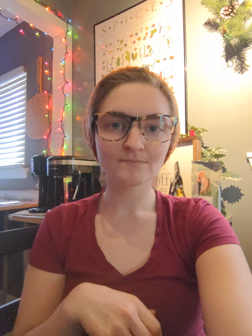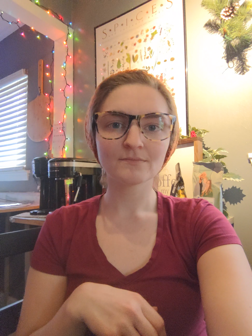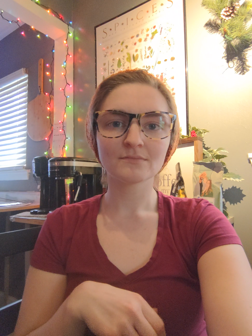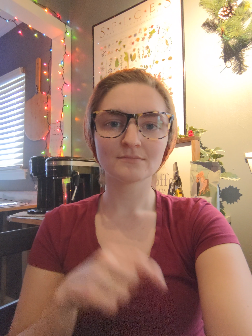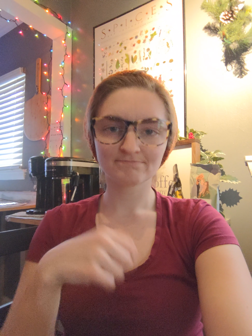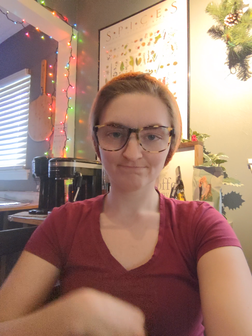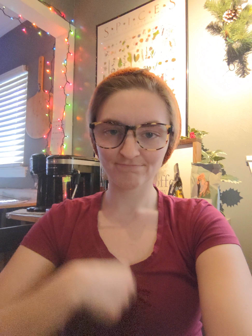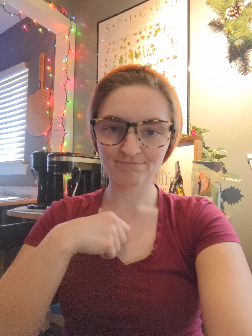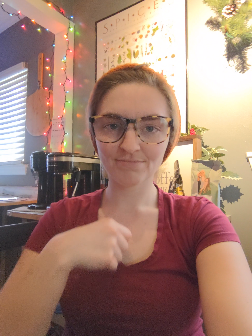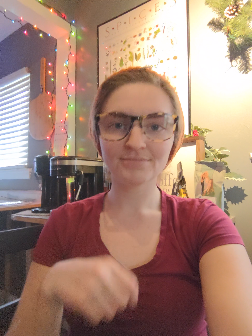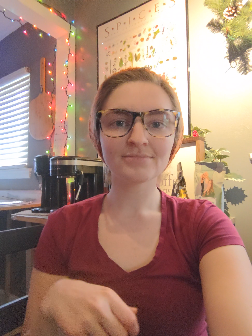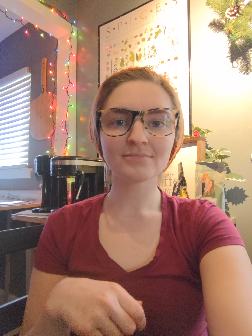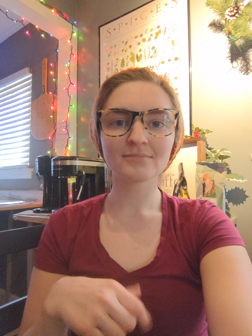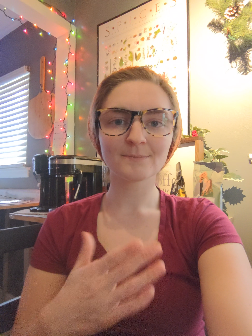zipper